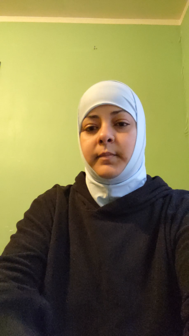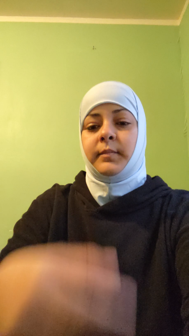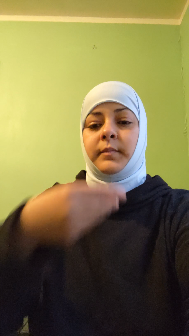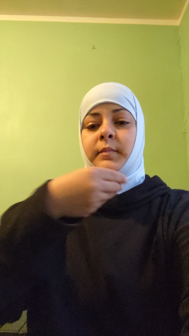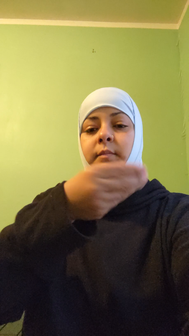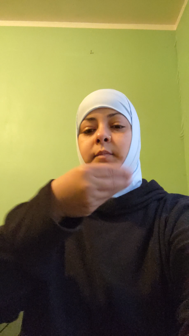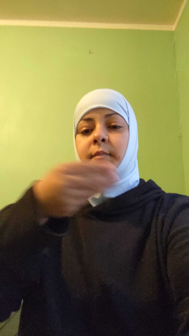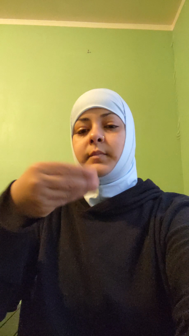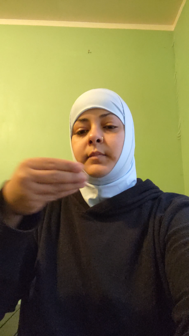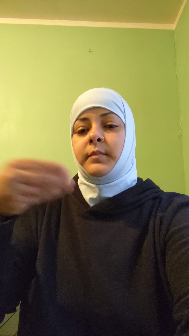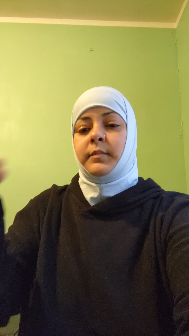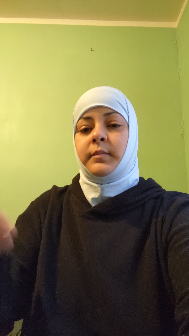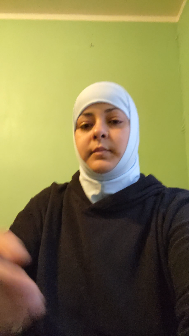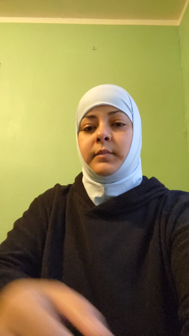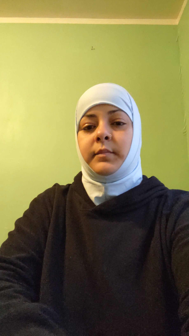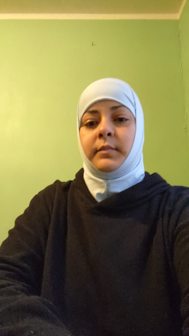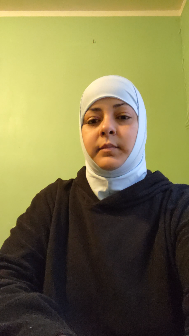shopping